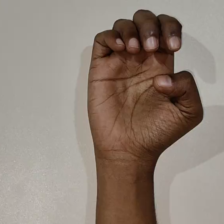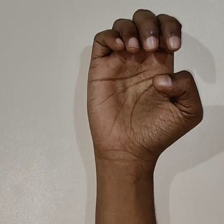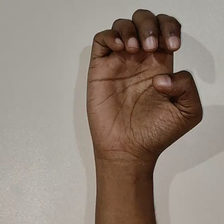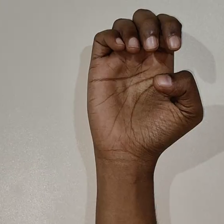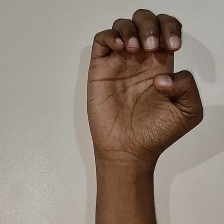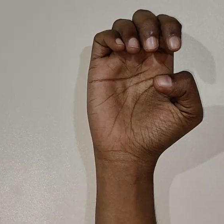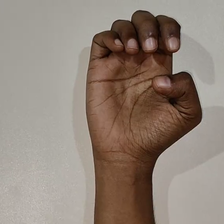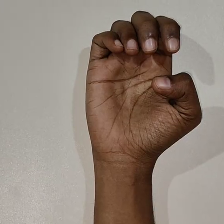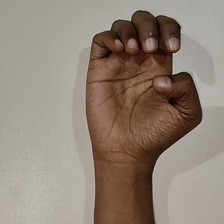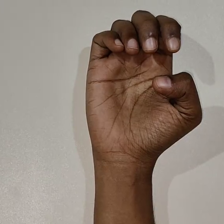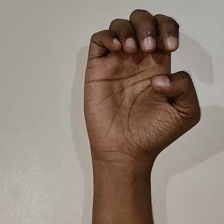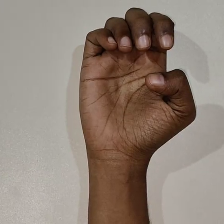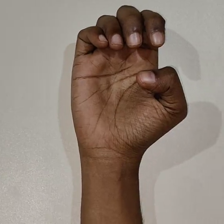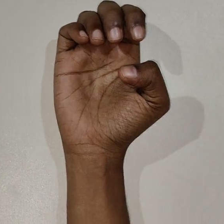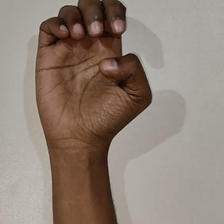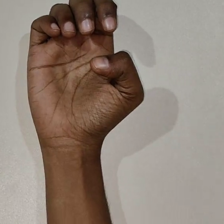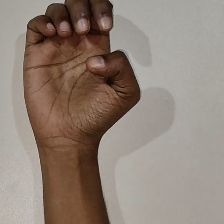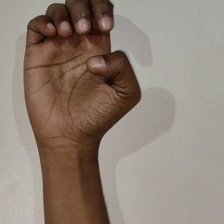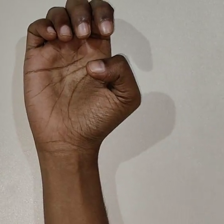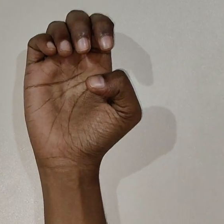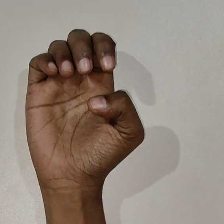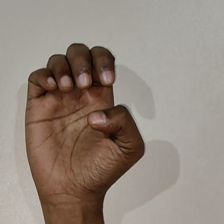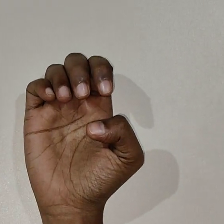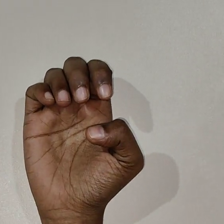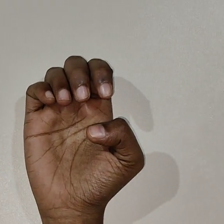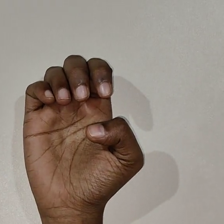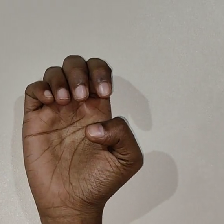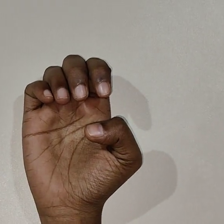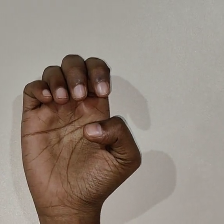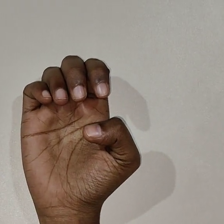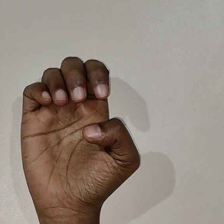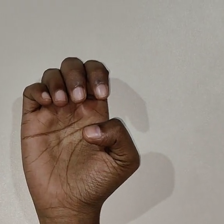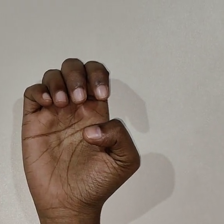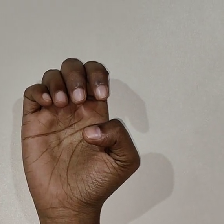ഈ